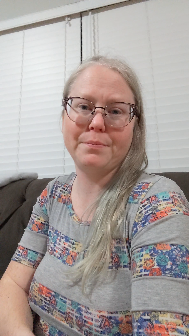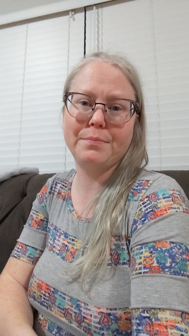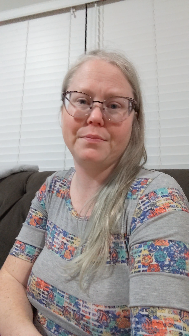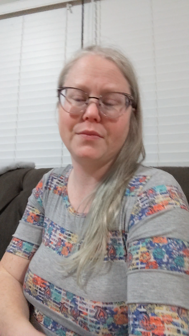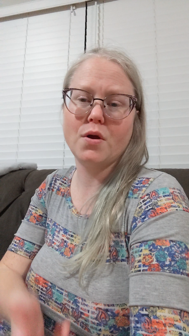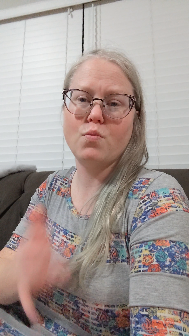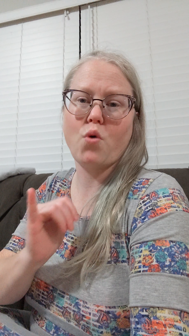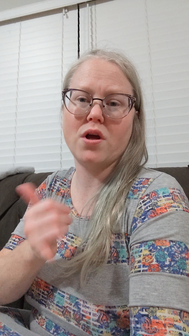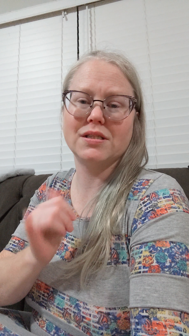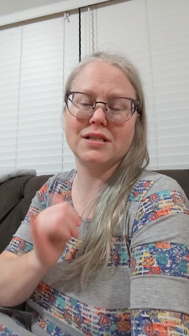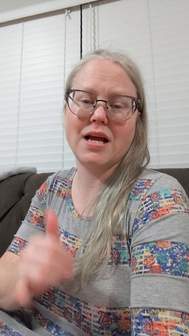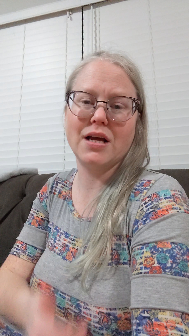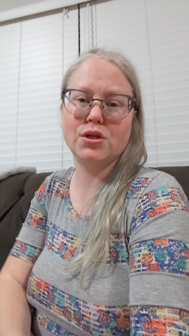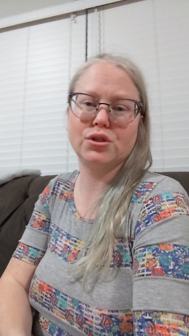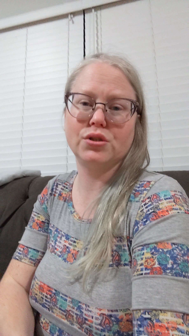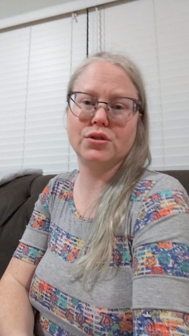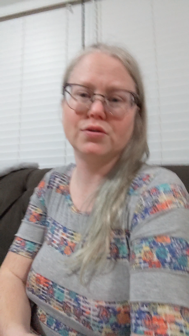rocking chair